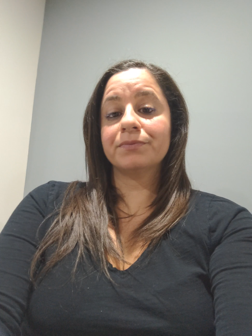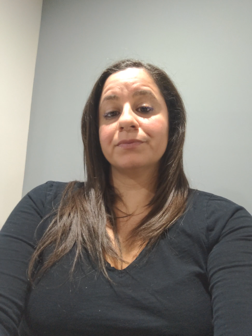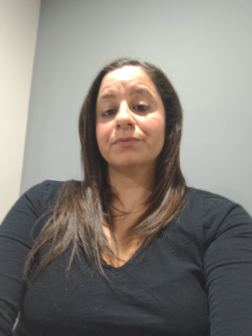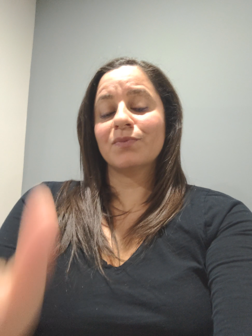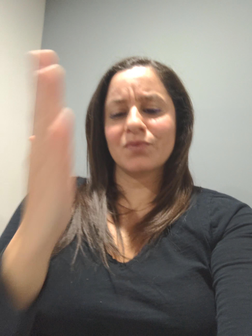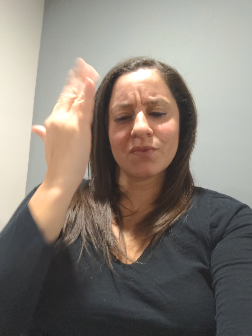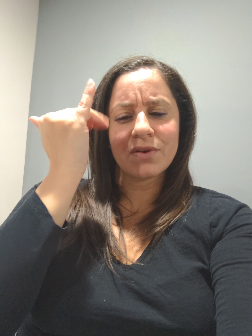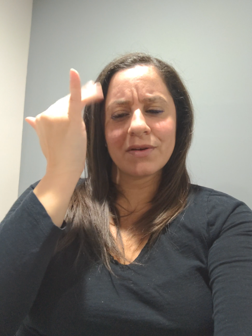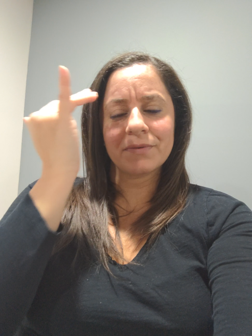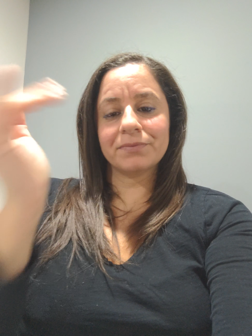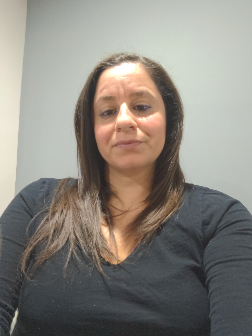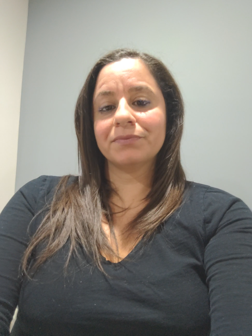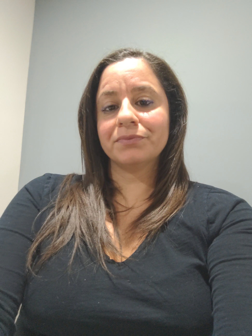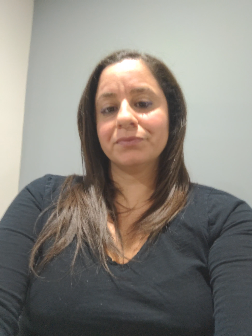why